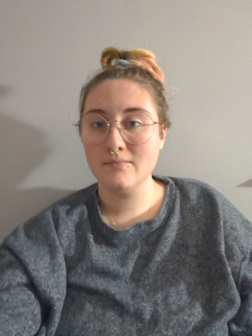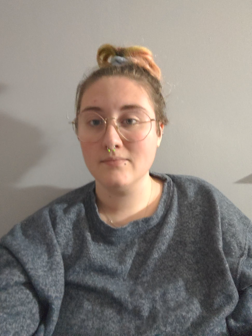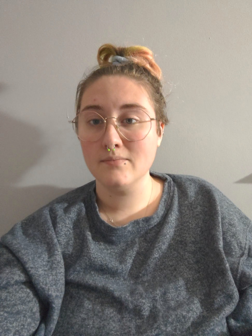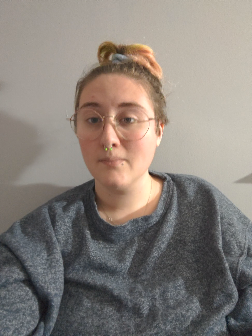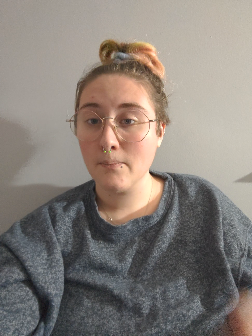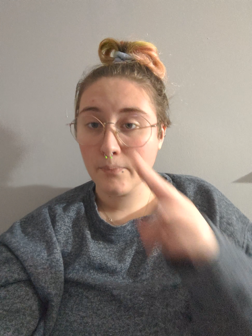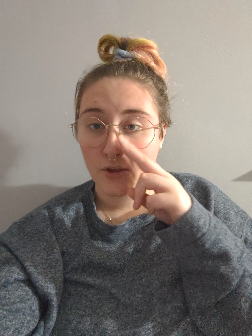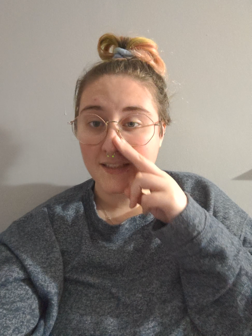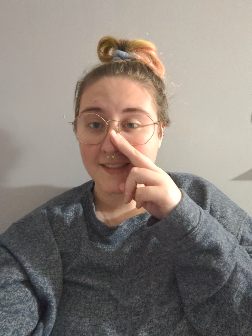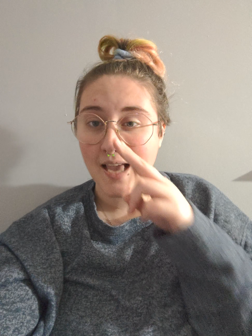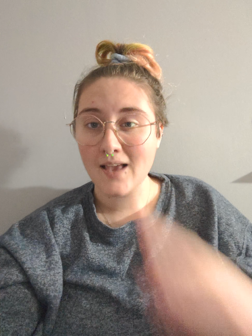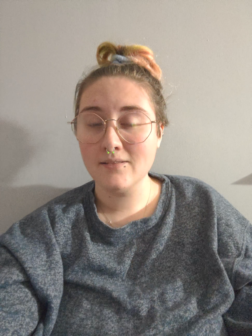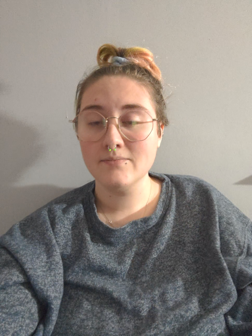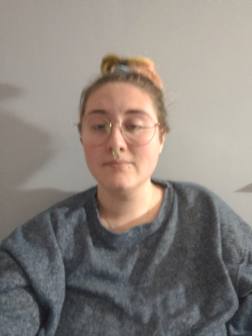pretend